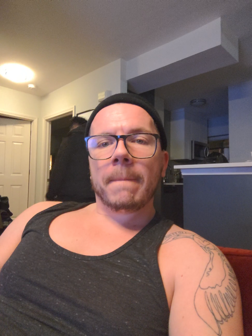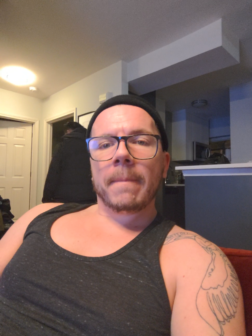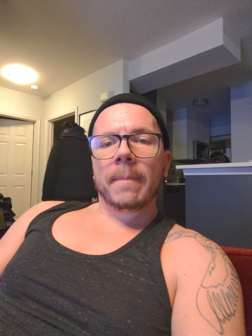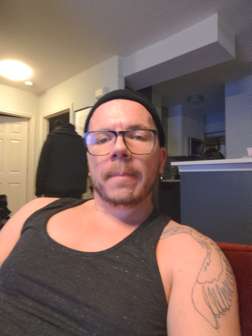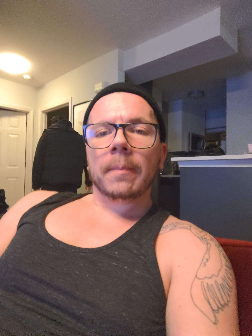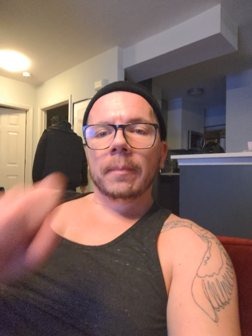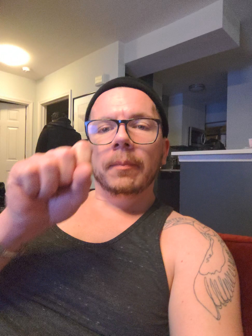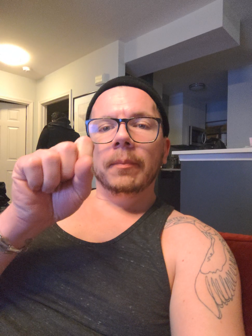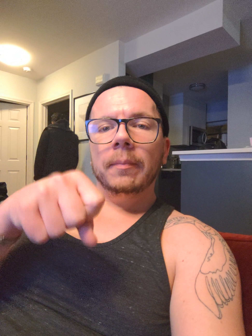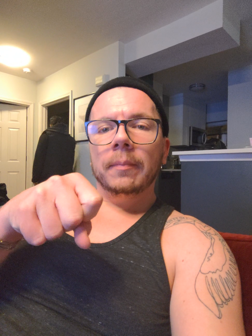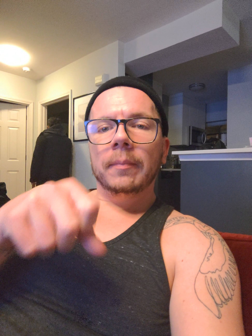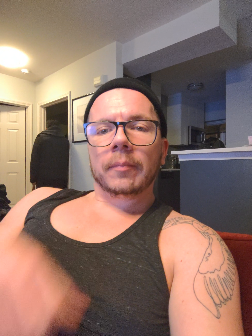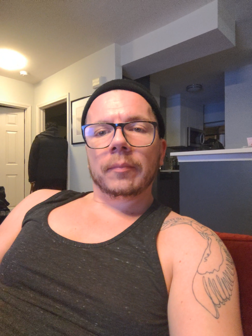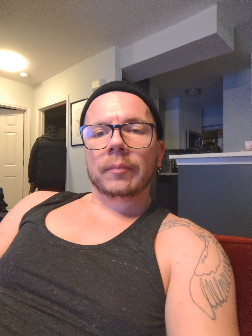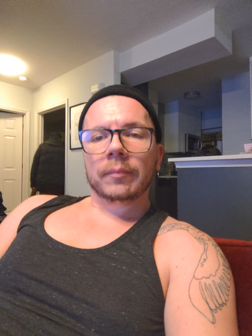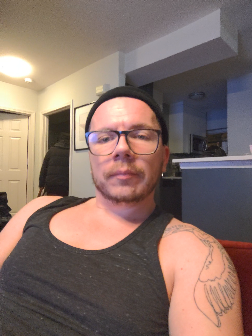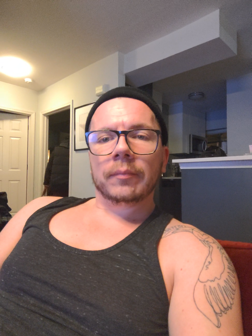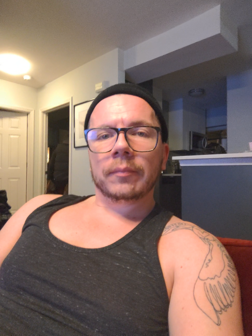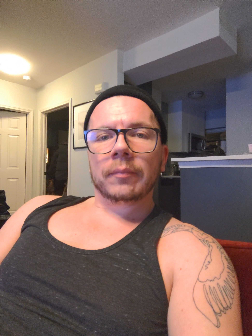can